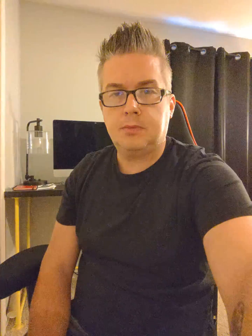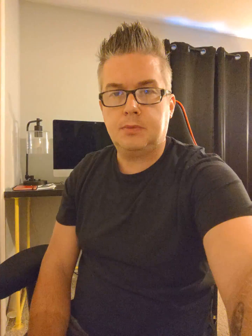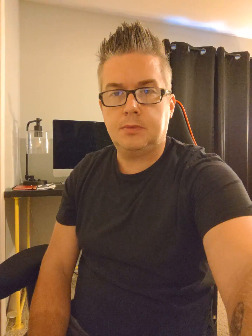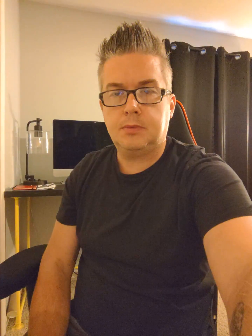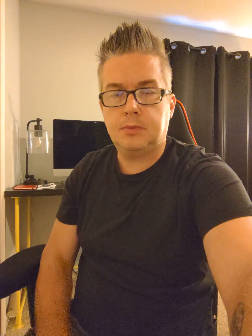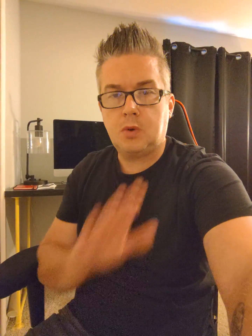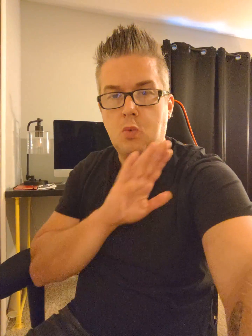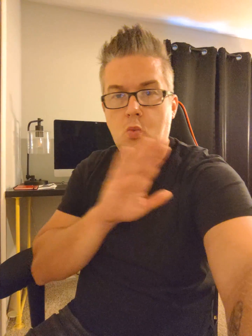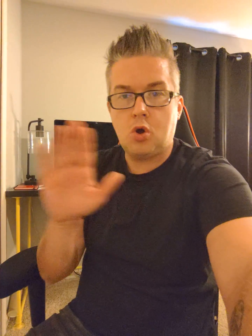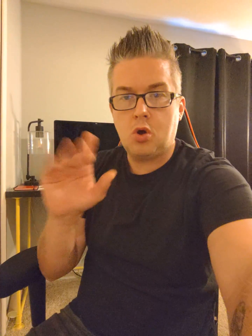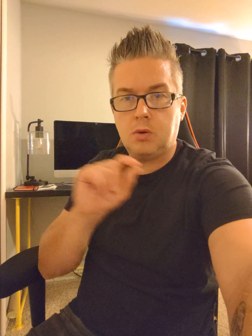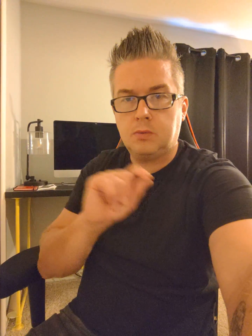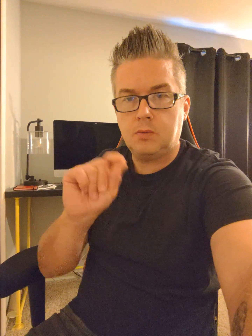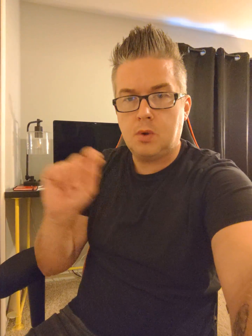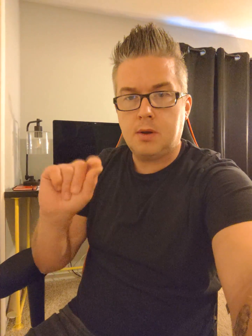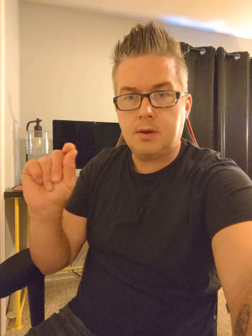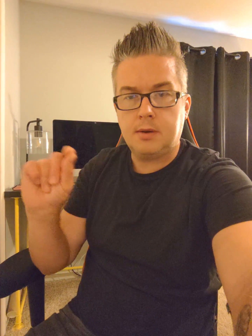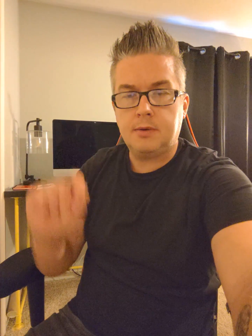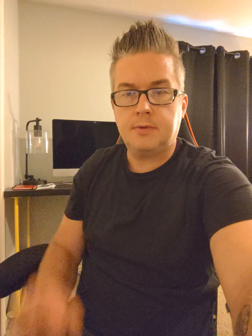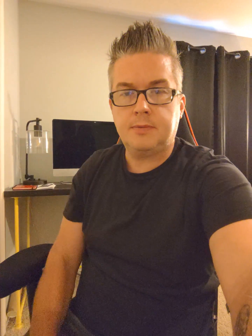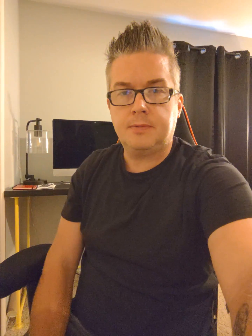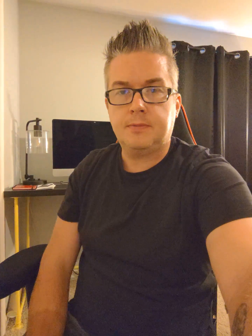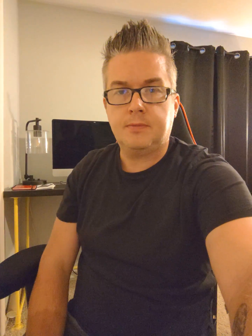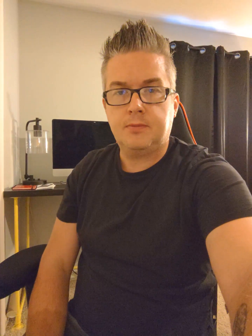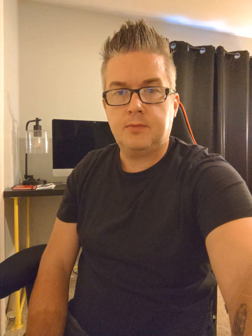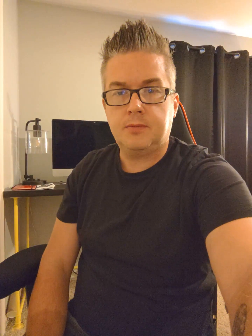chalk